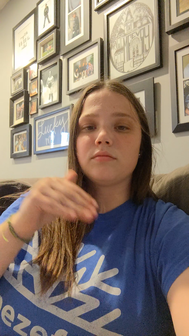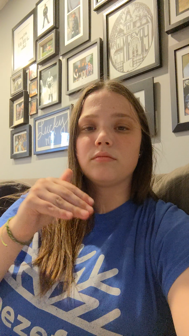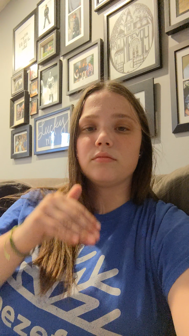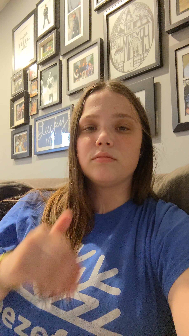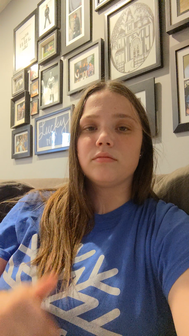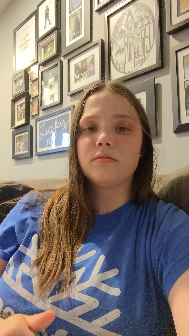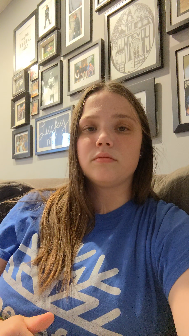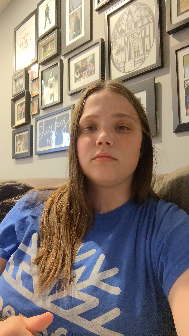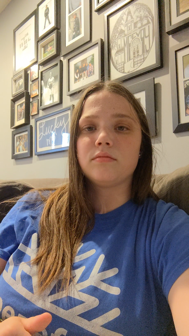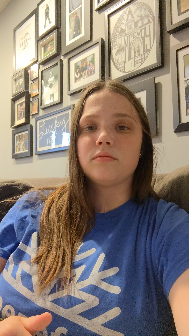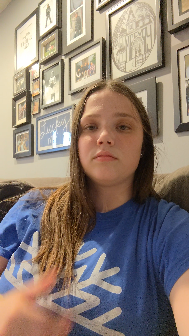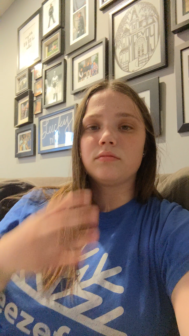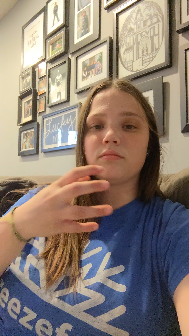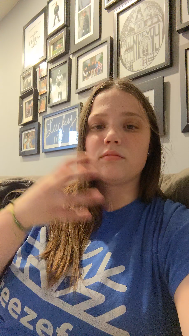much